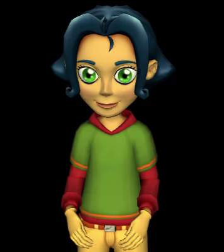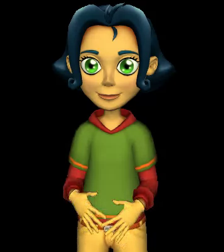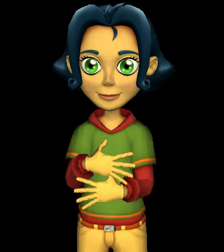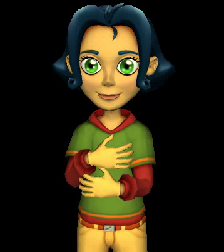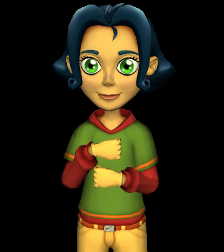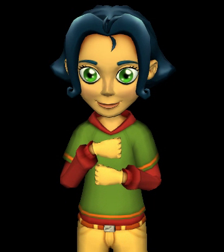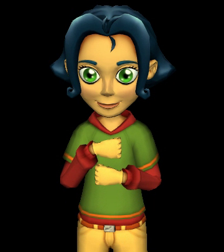يستقبل